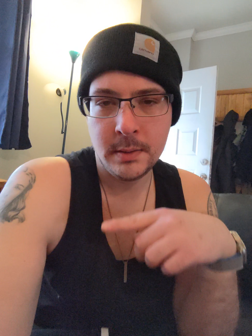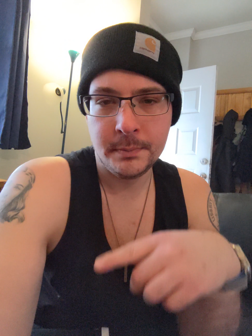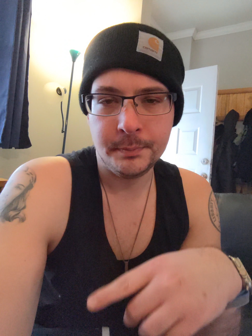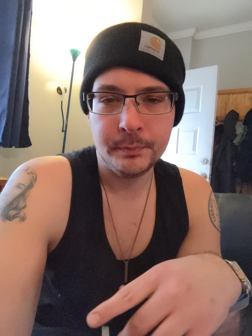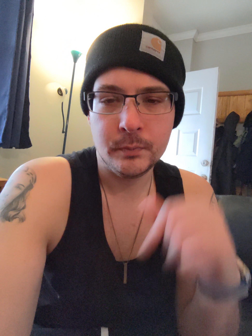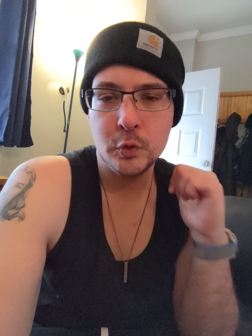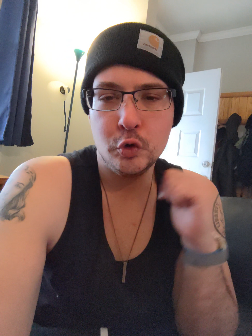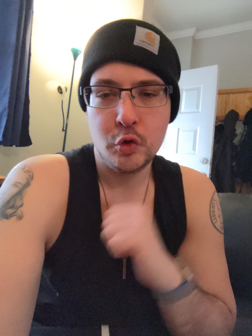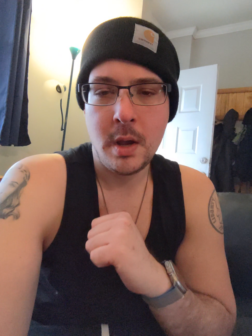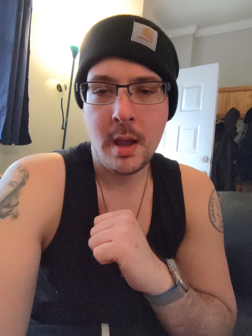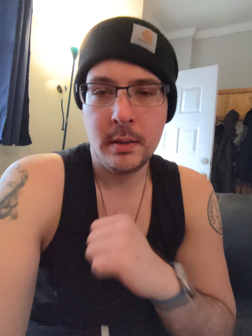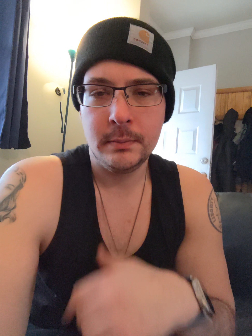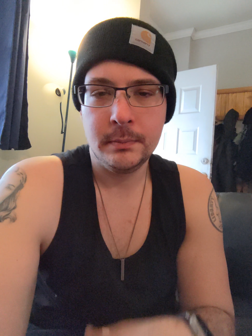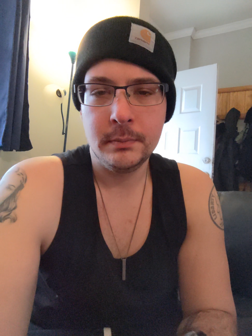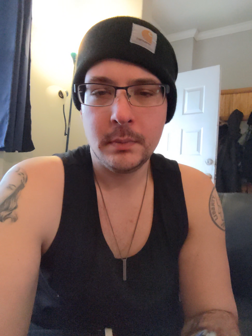jacket